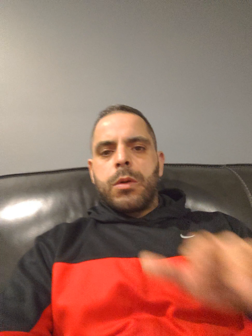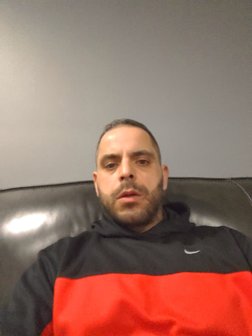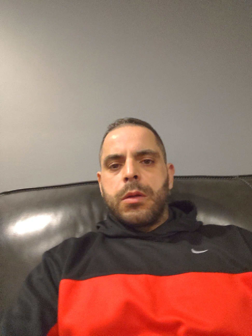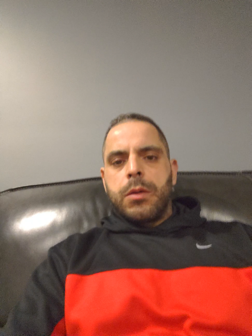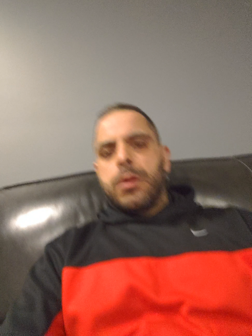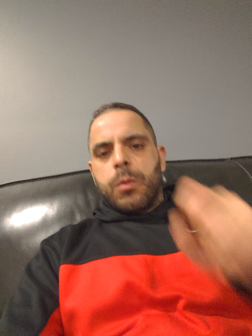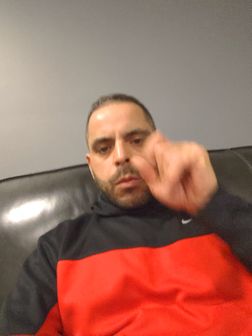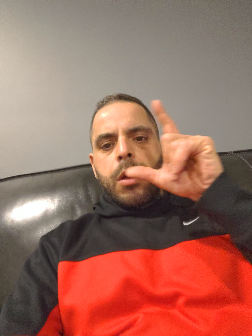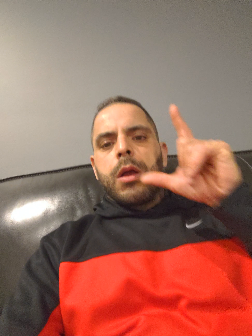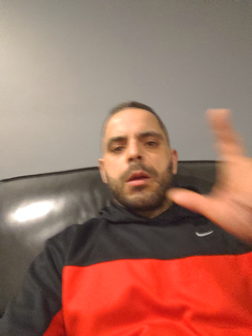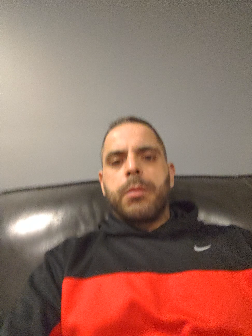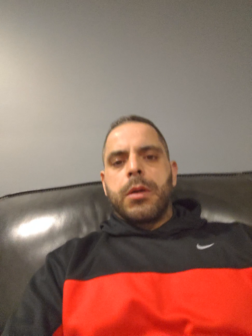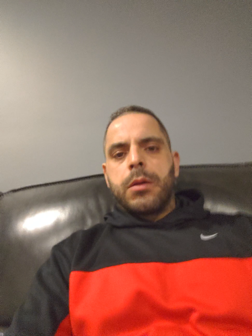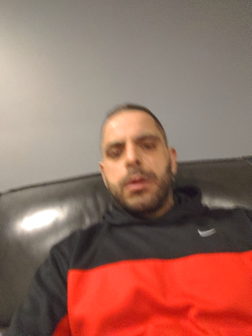wake